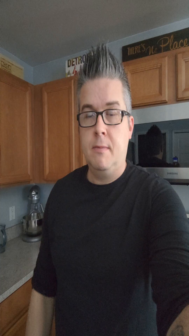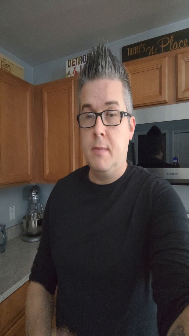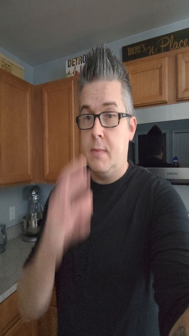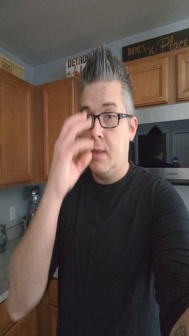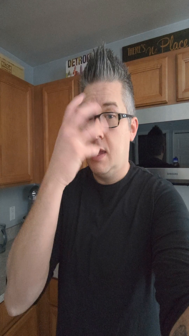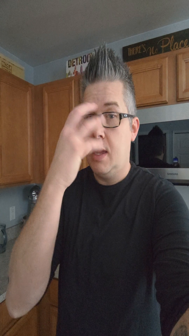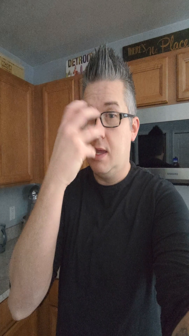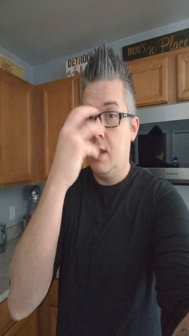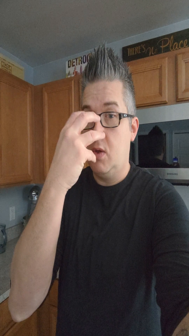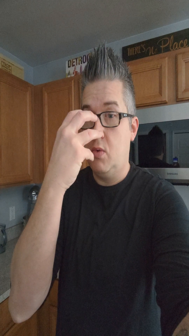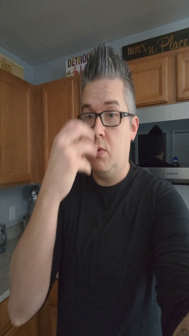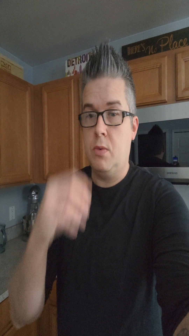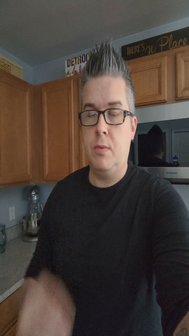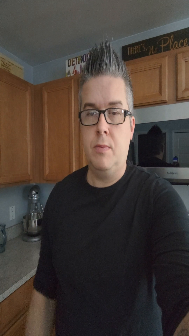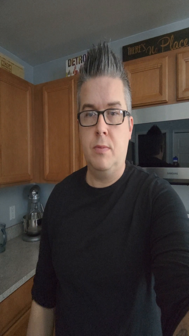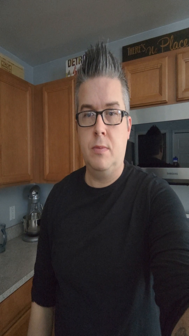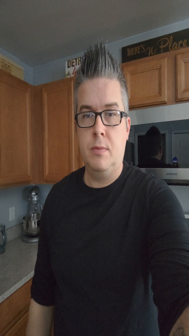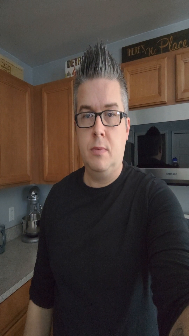clown